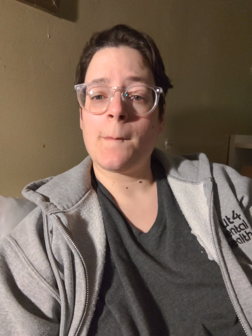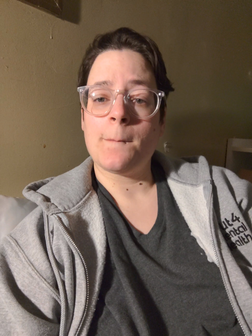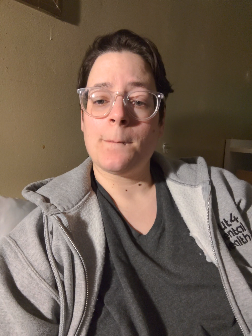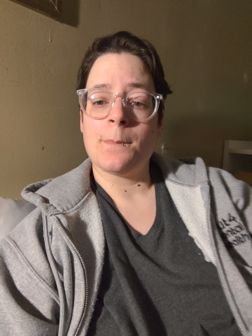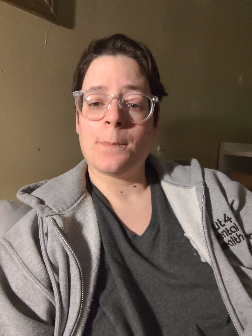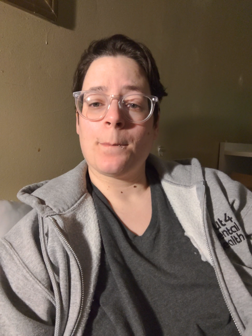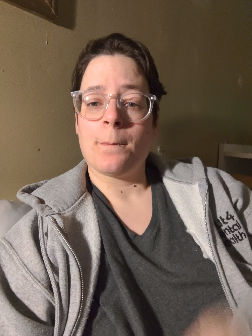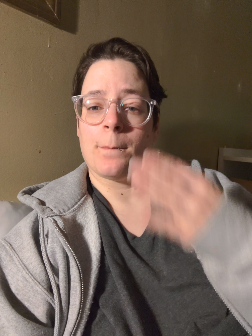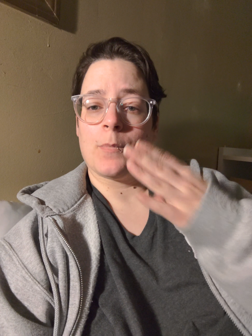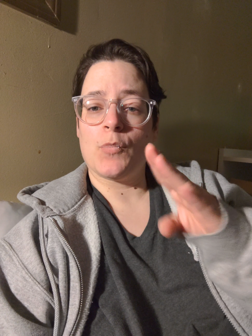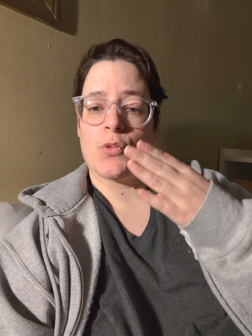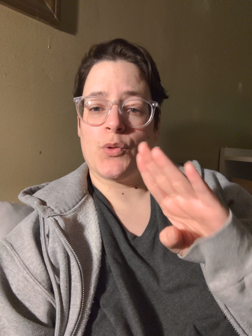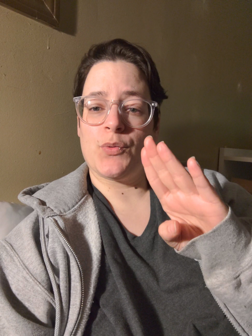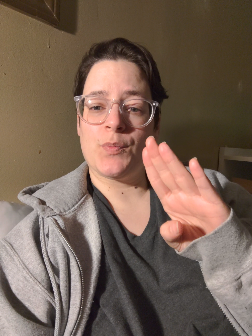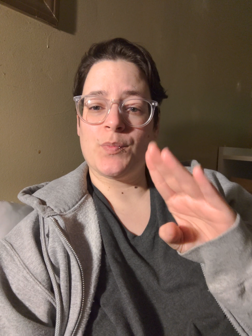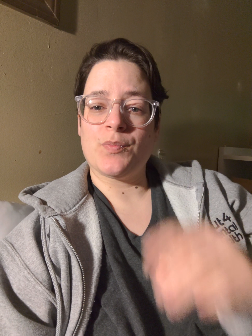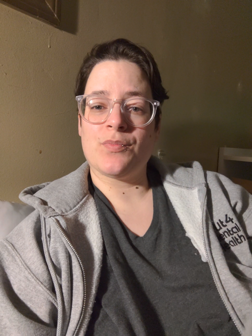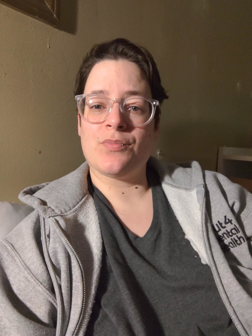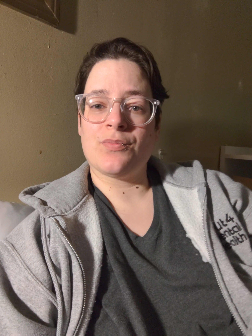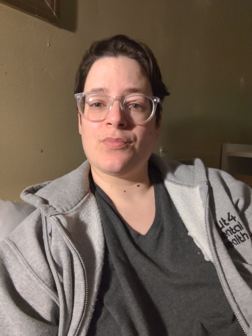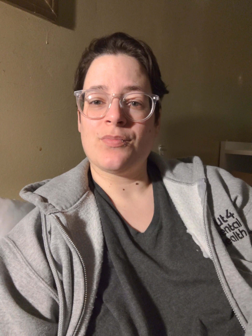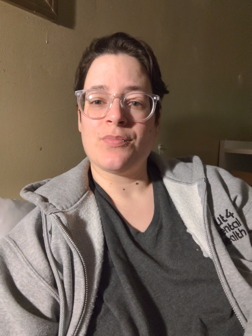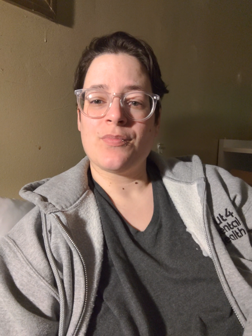blue